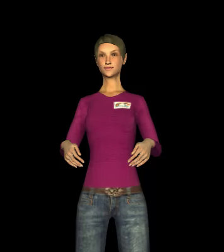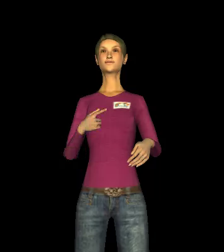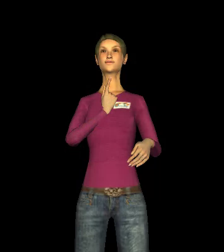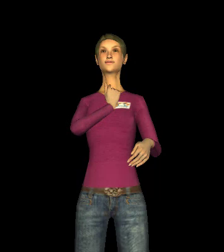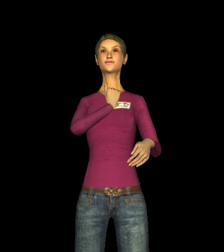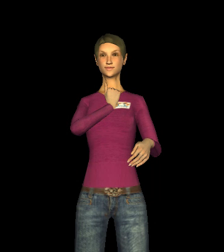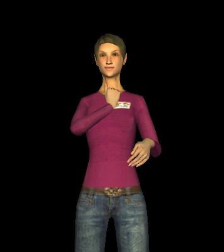يونيو